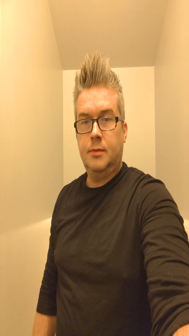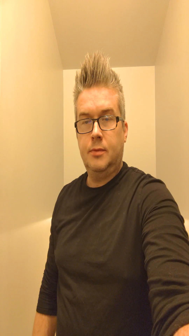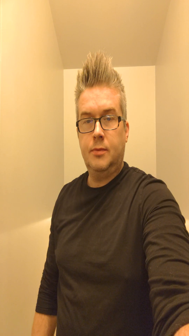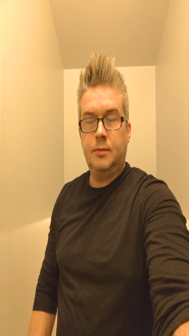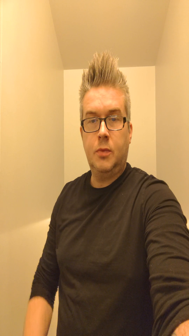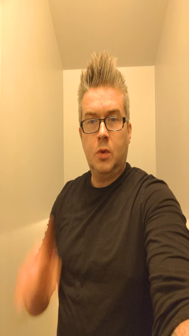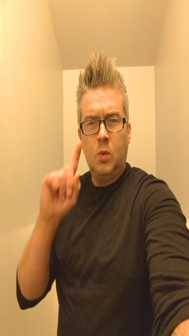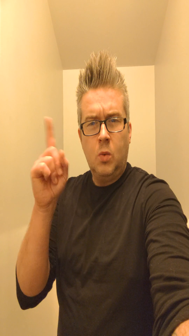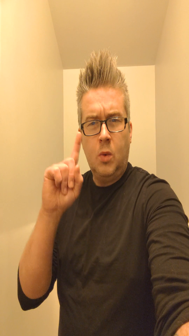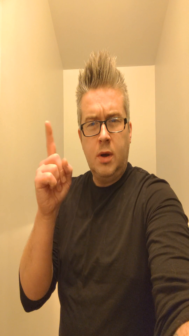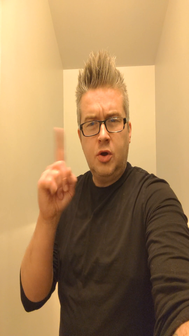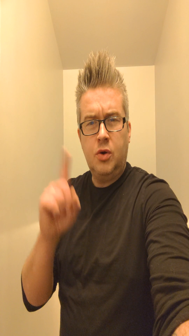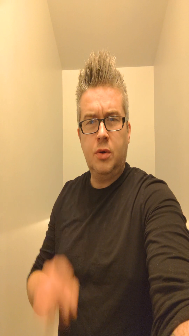where